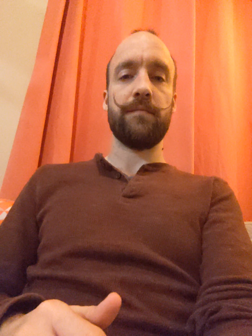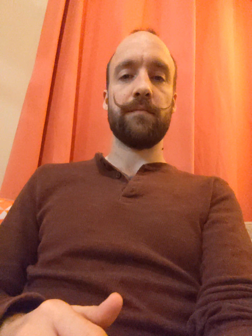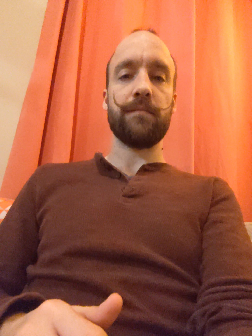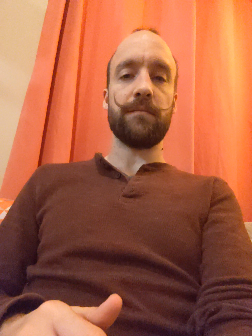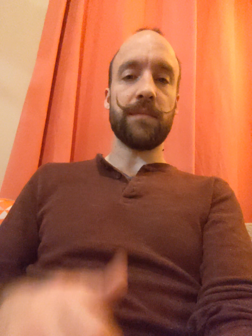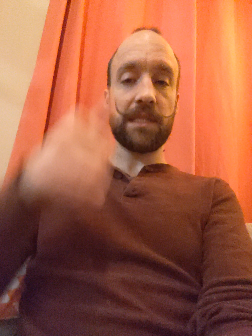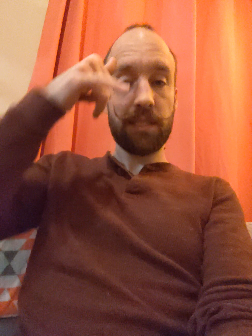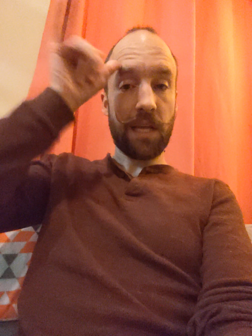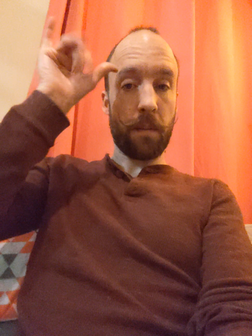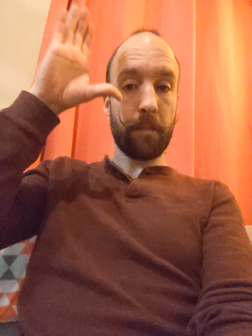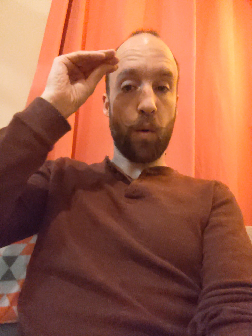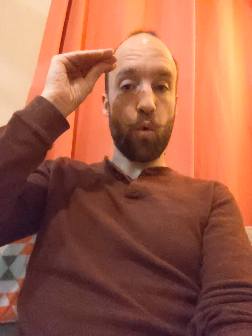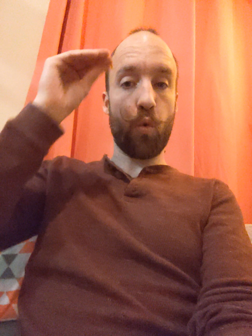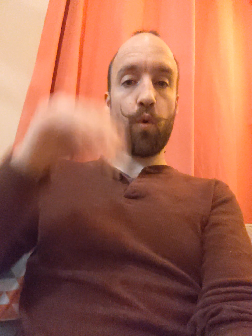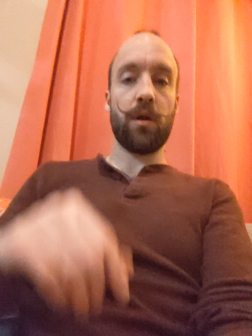cowboy